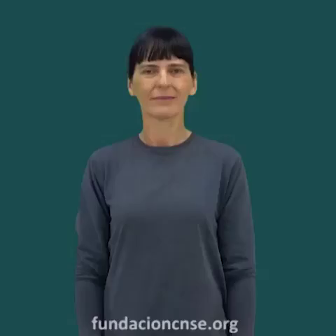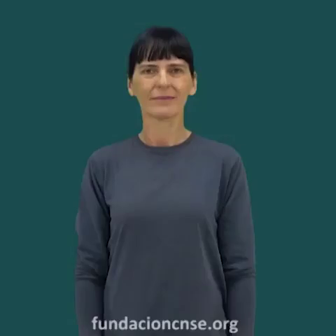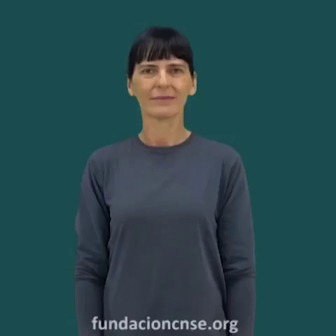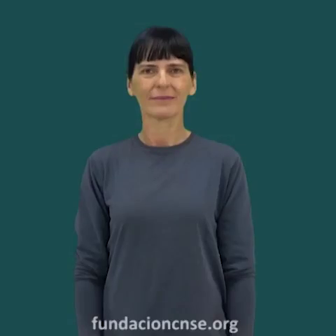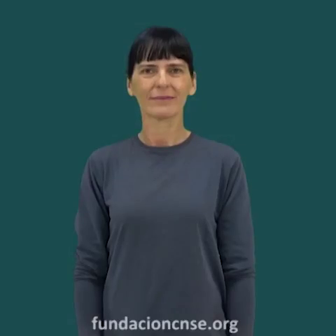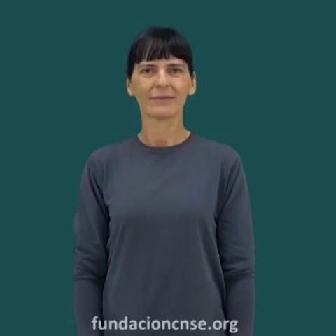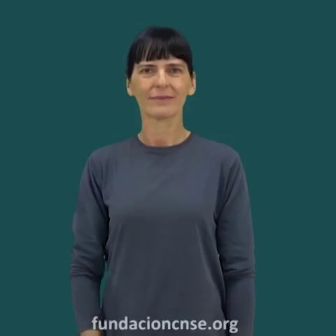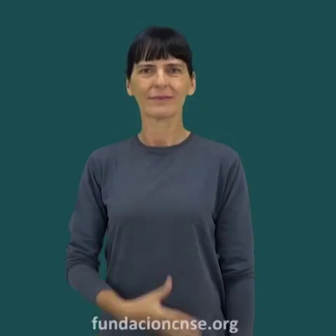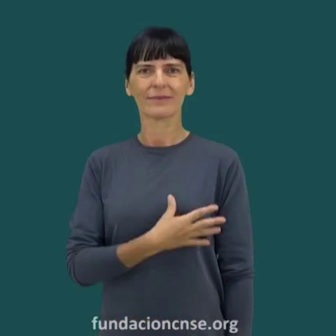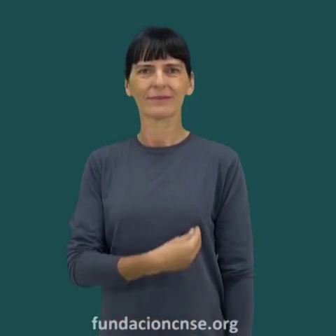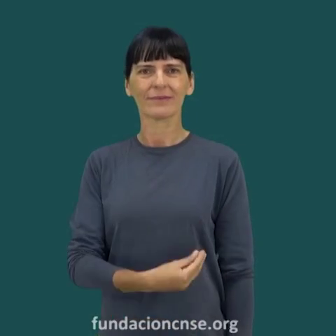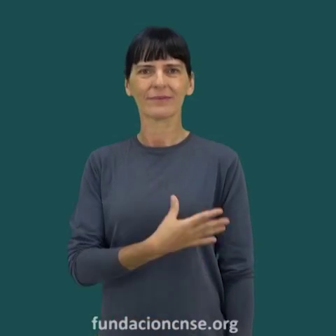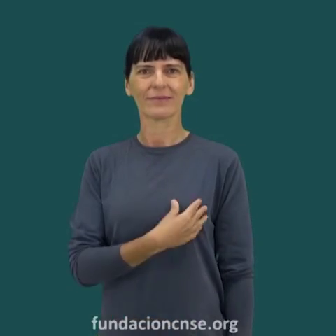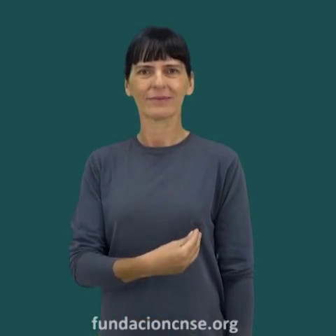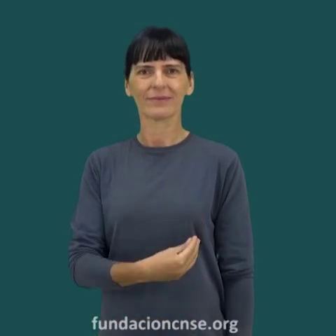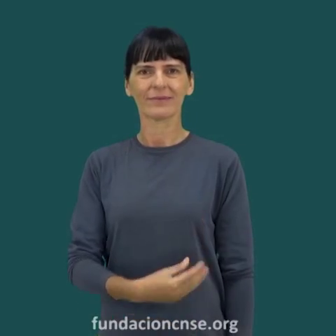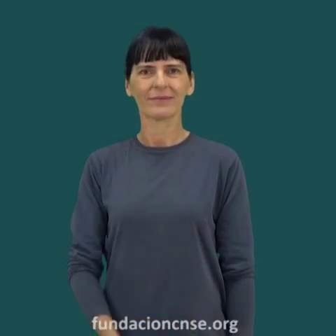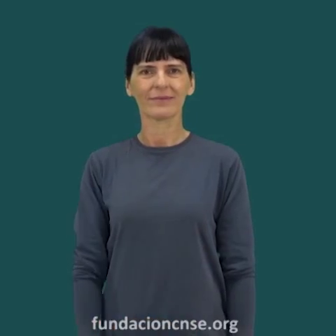lactancia